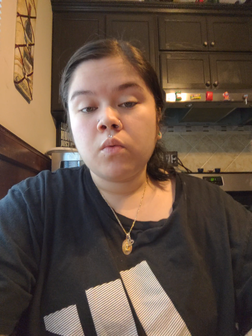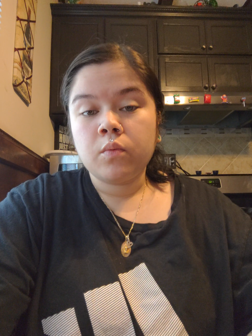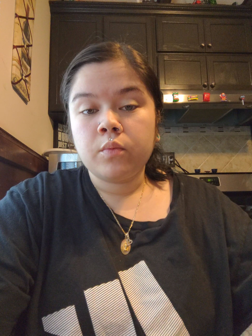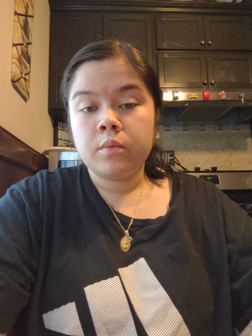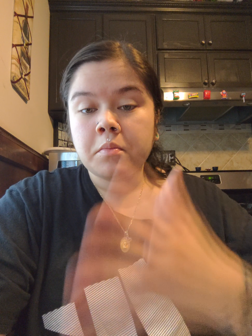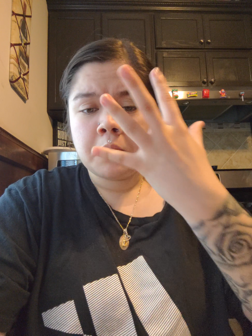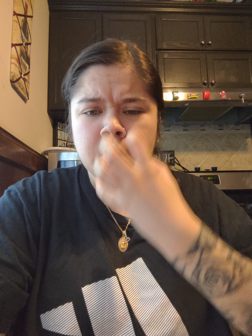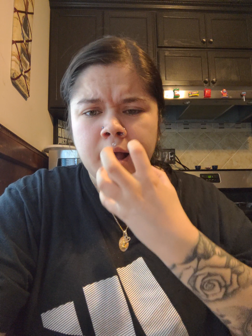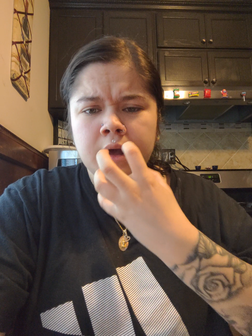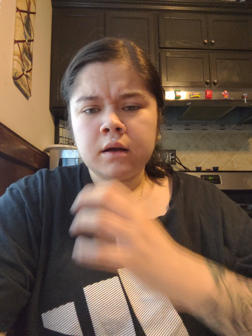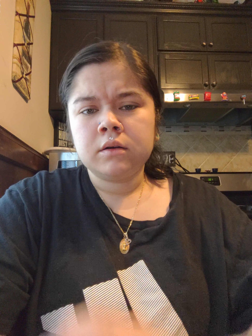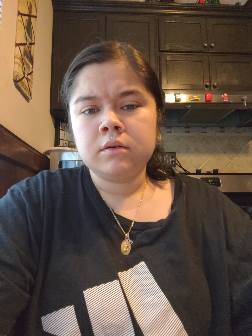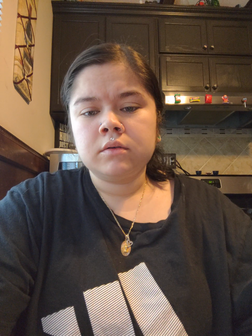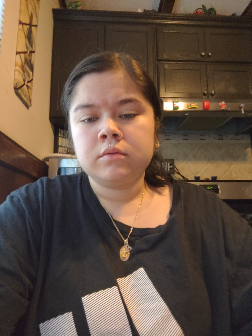mad